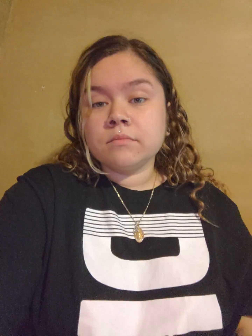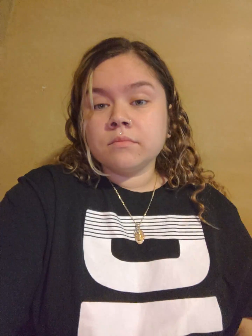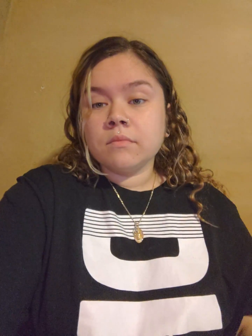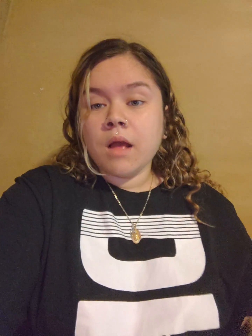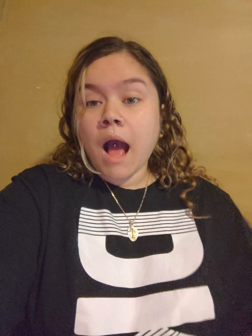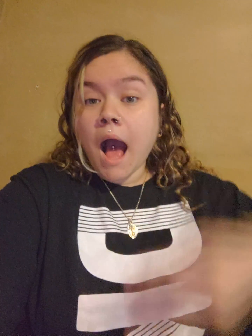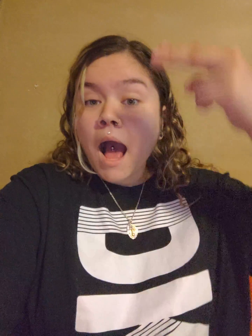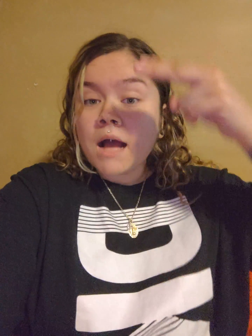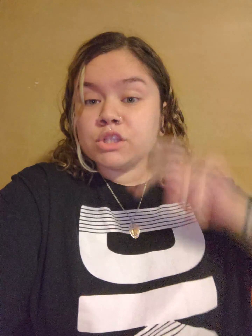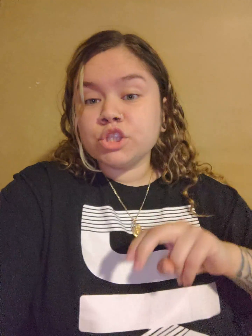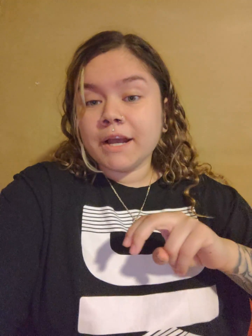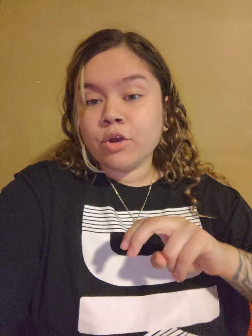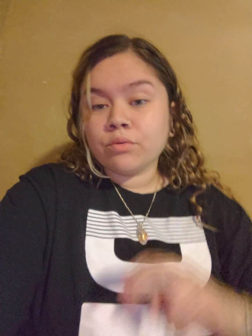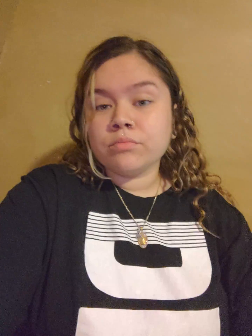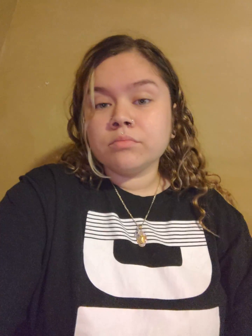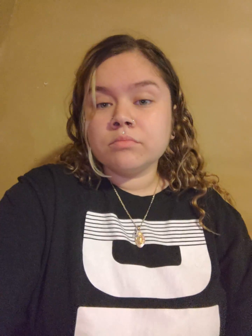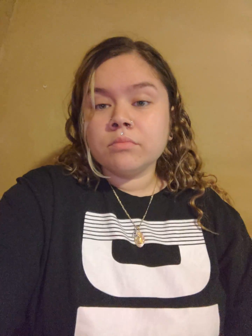high chair